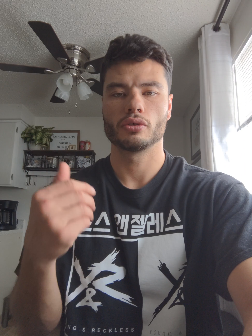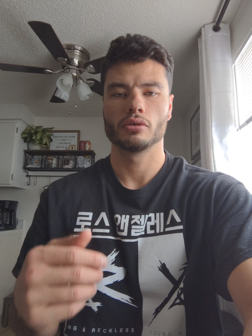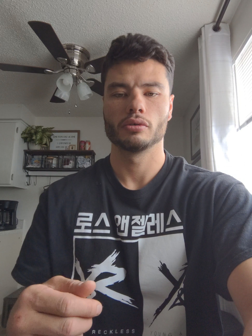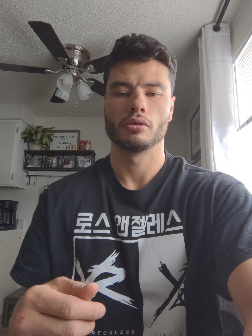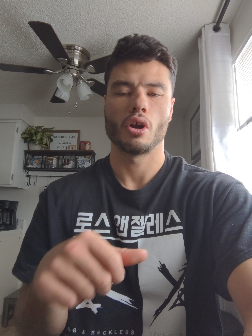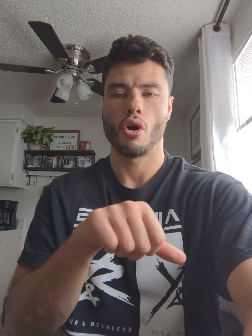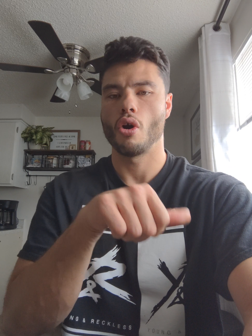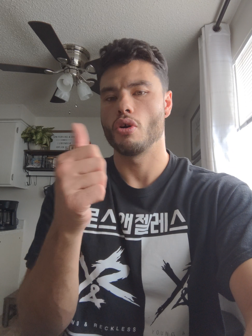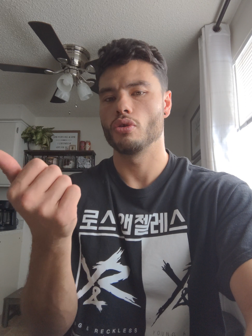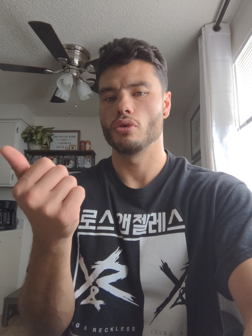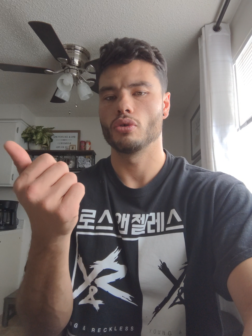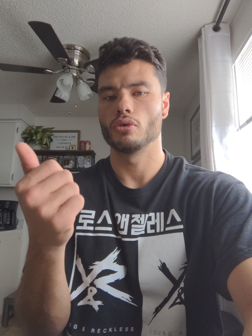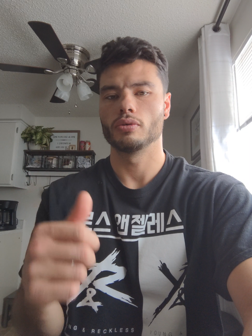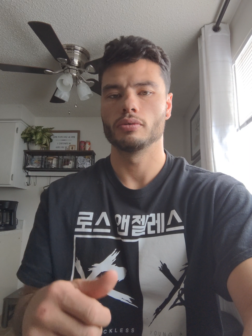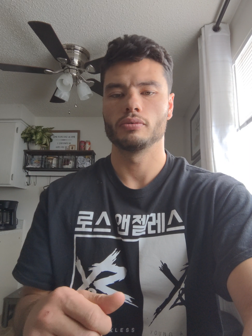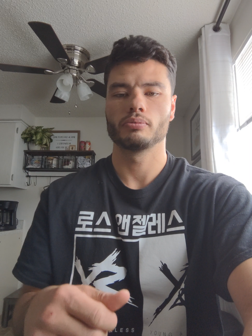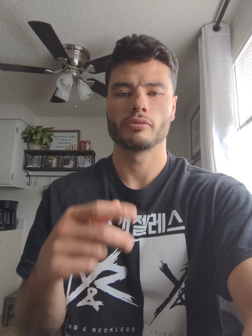another